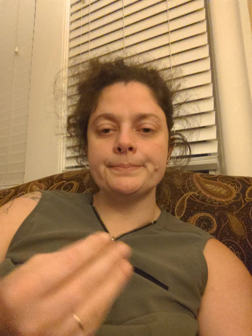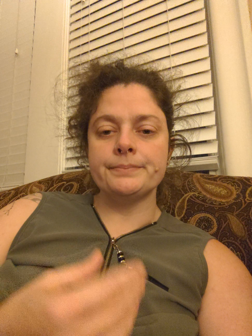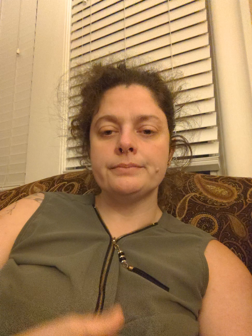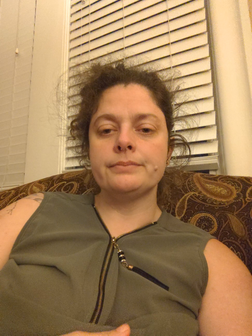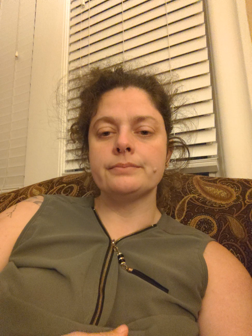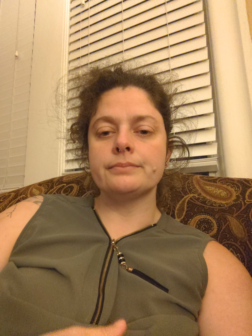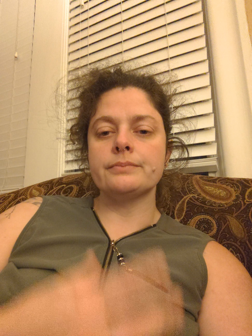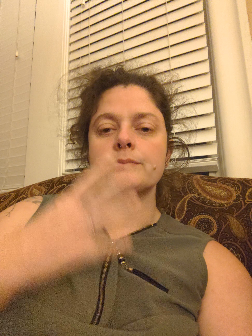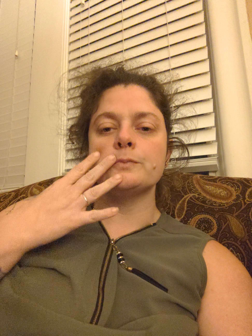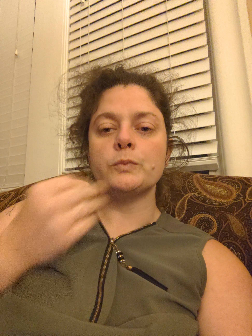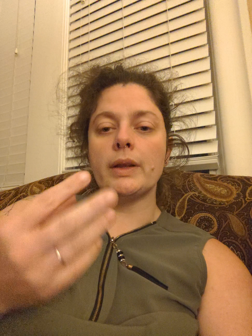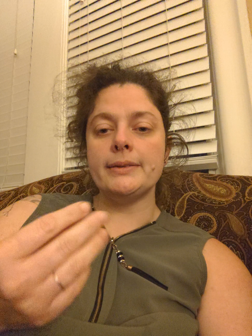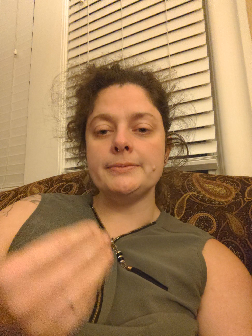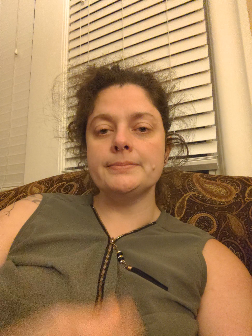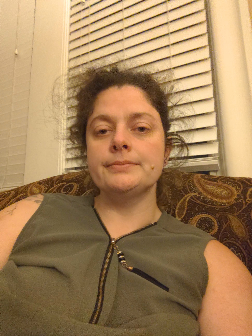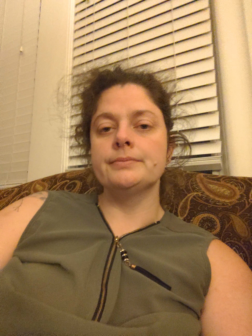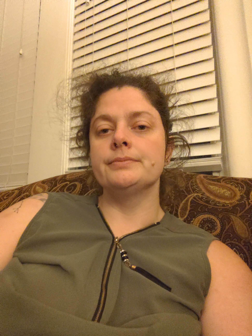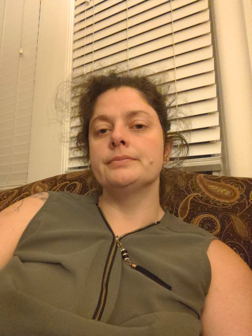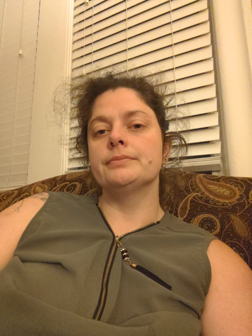wet